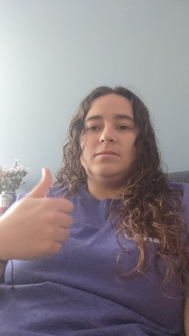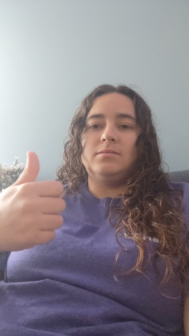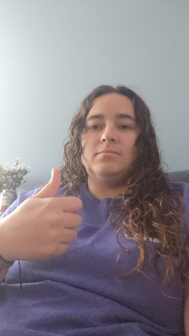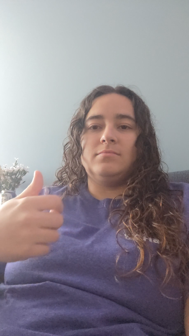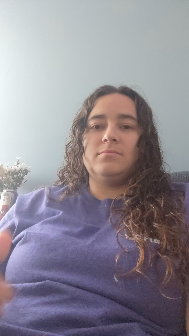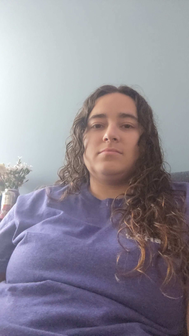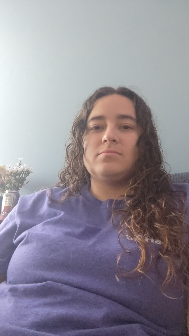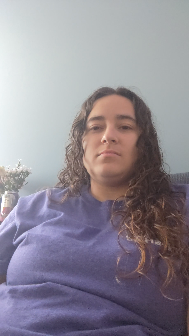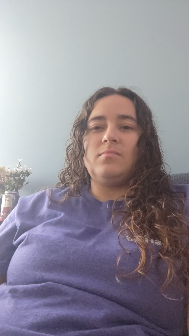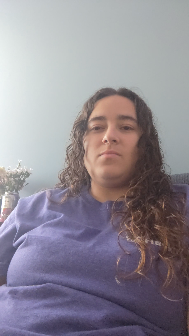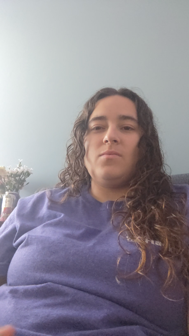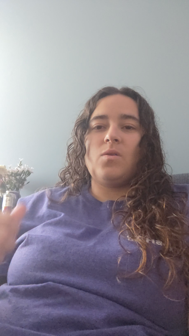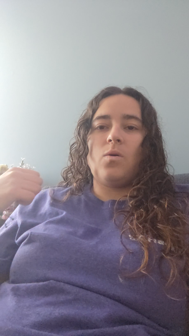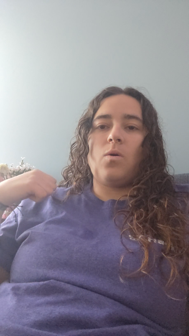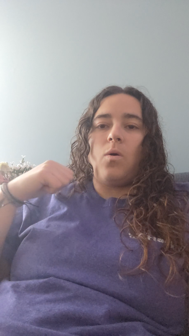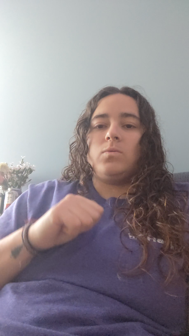coats